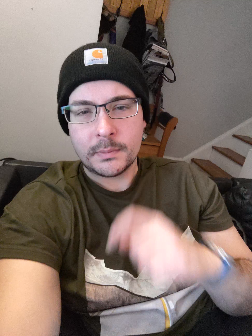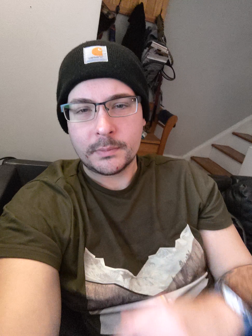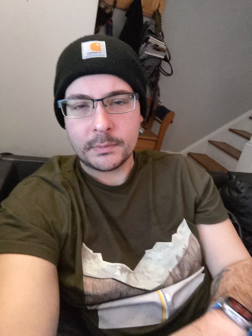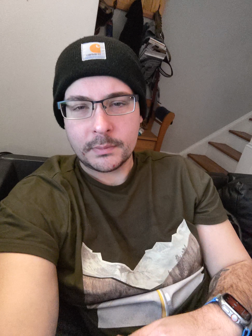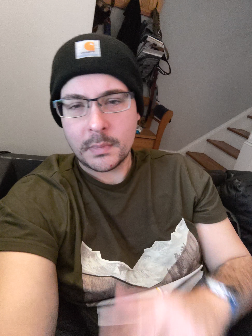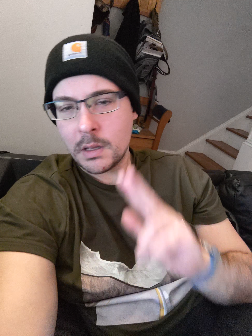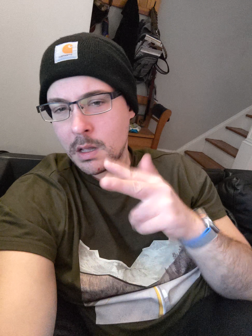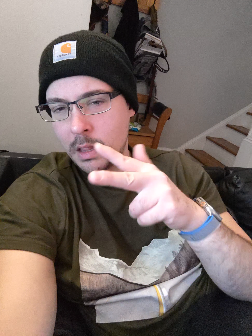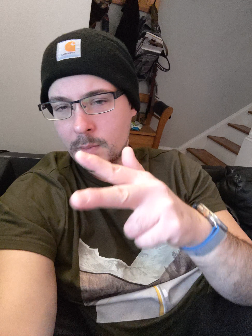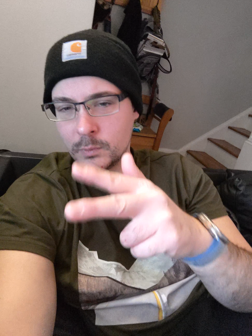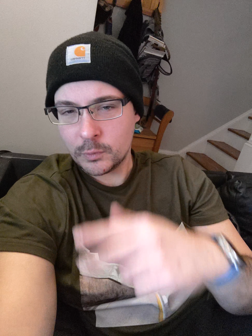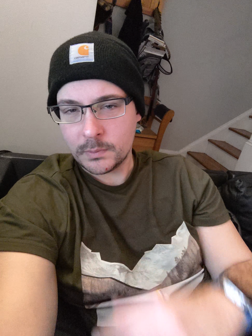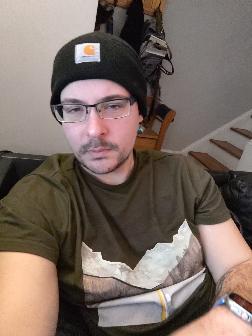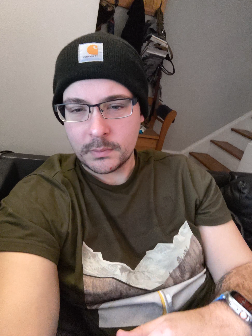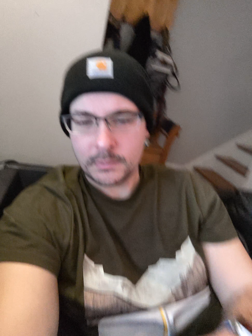helicopter